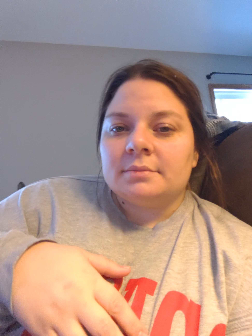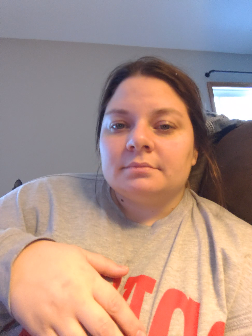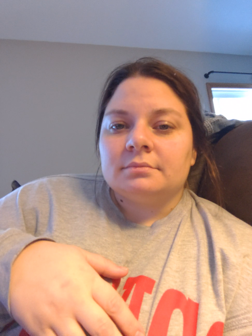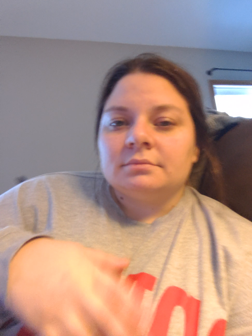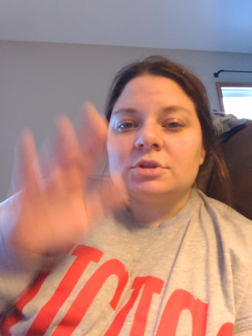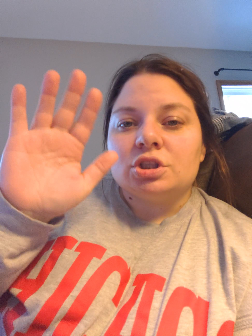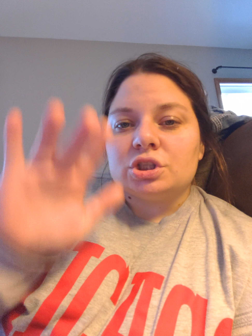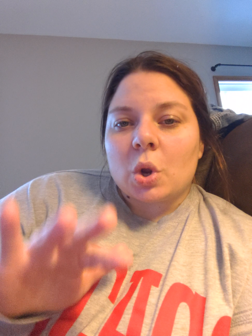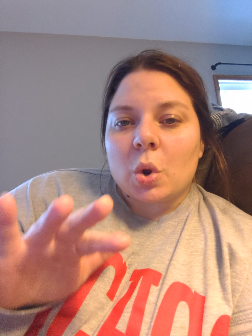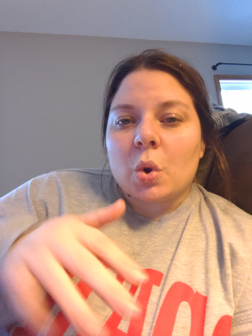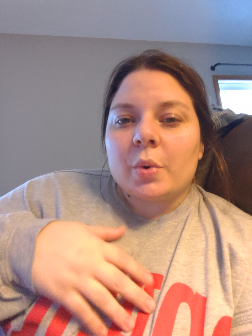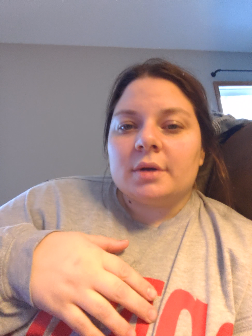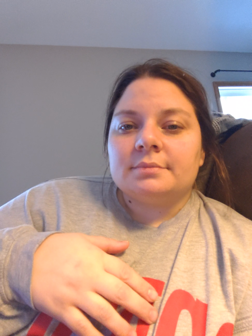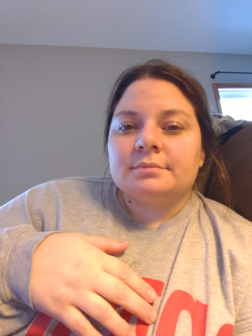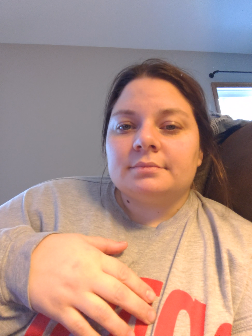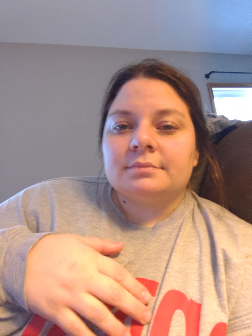snow